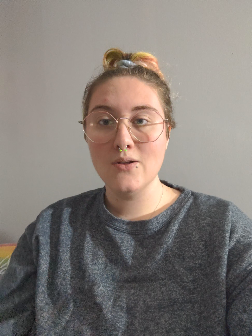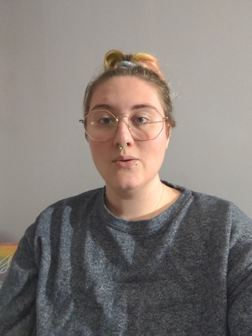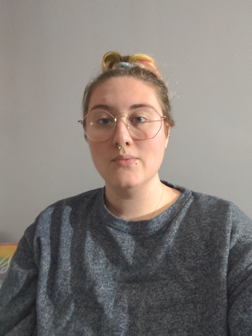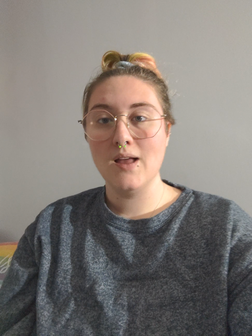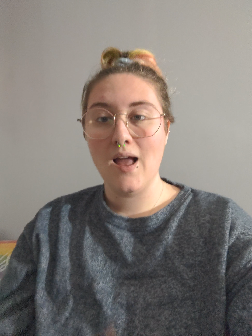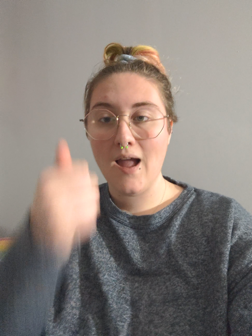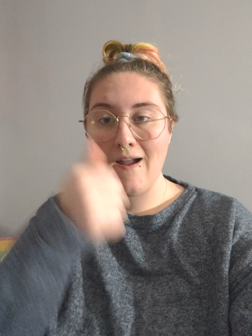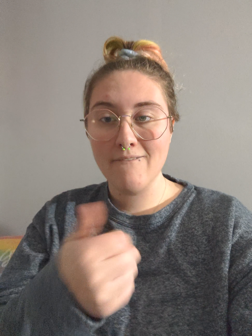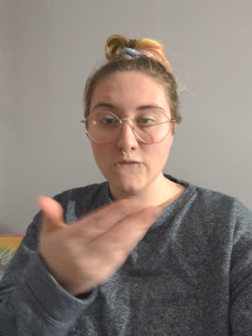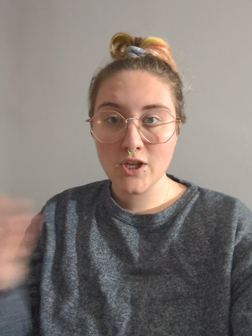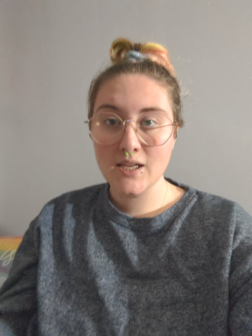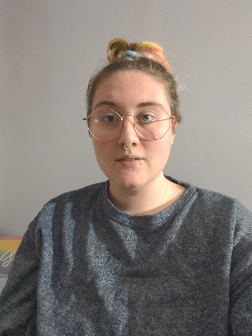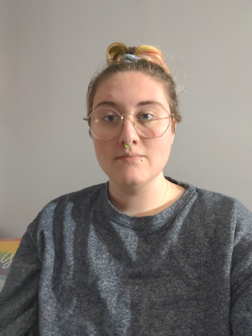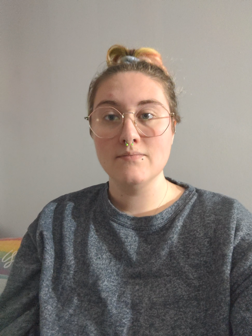every